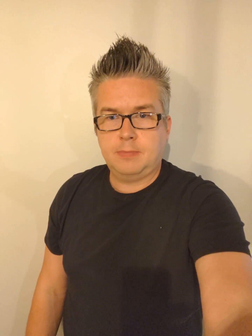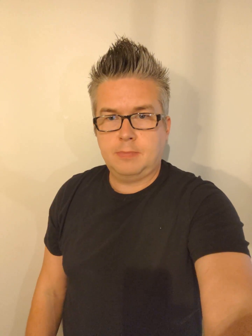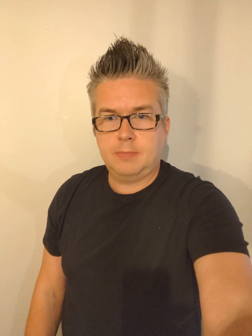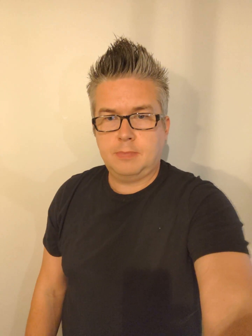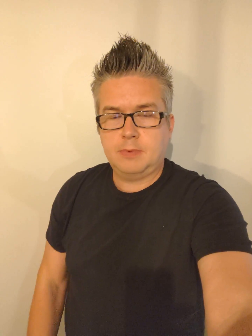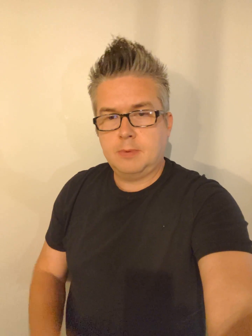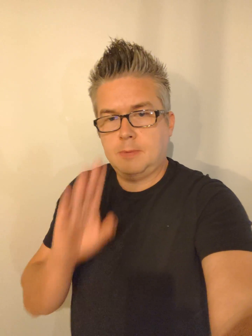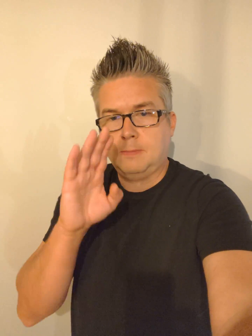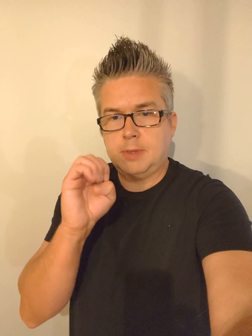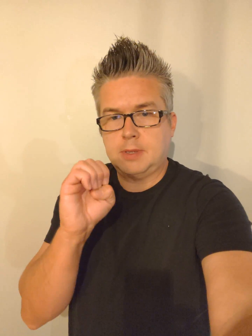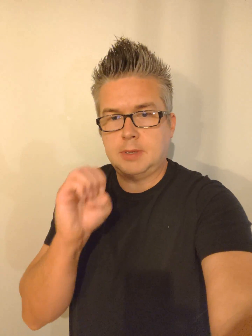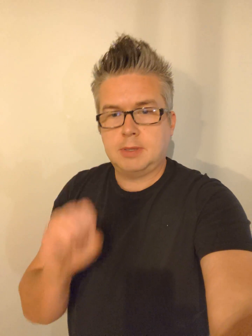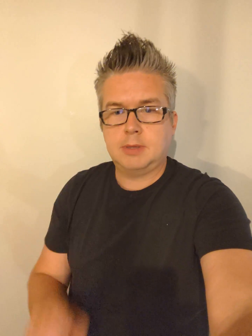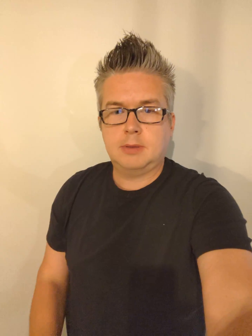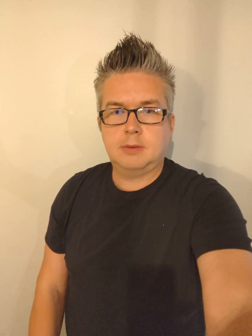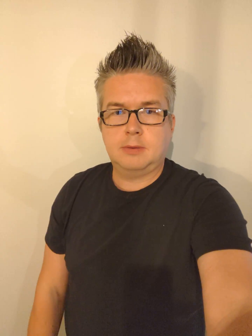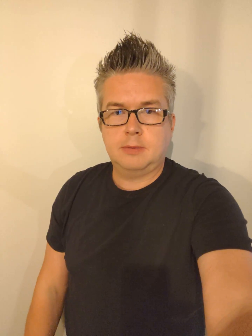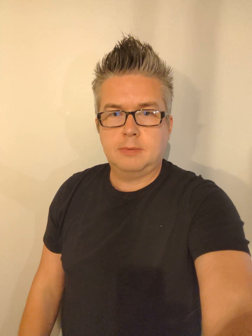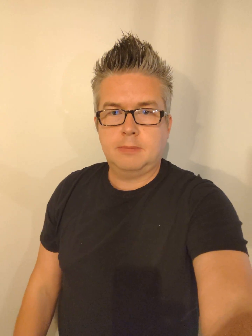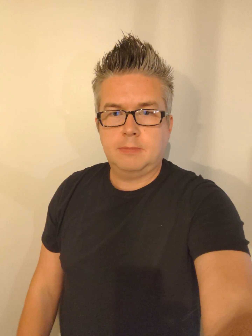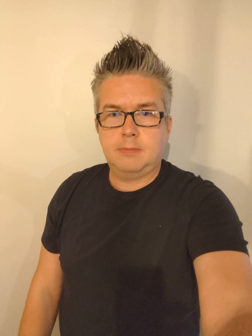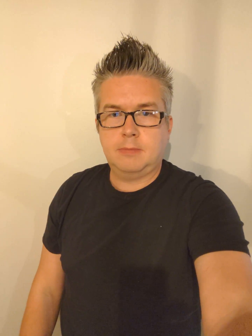be